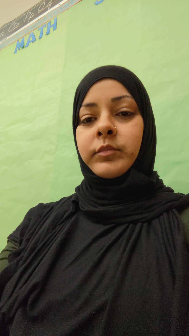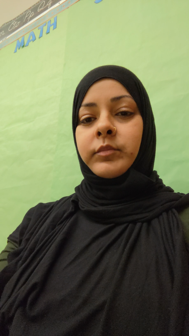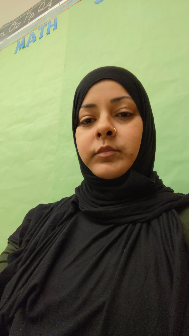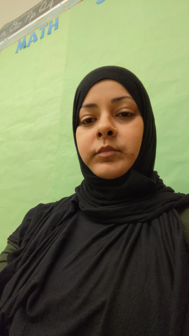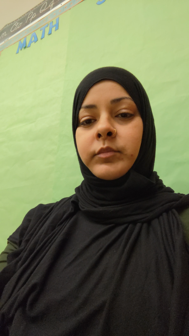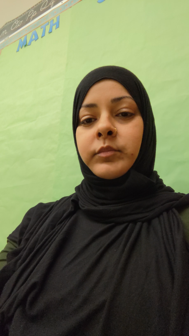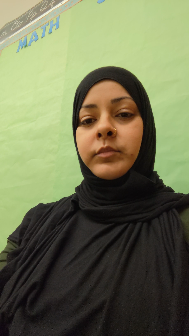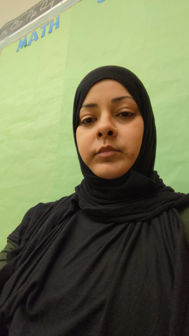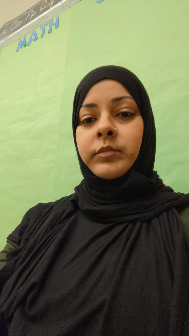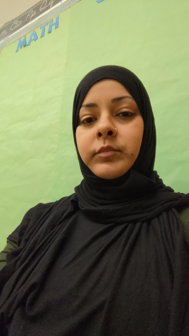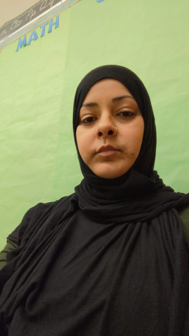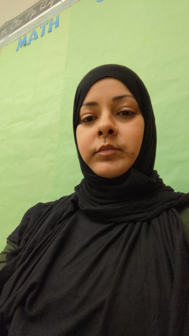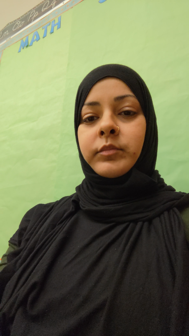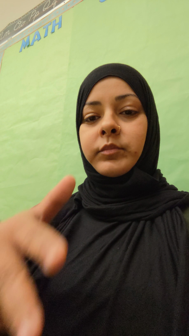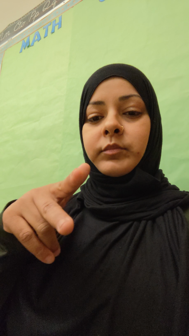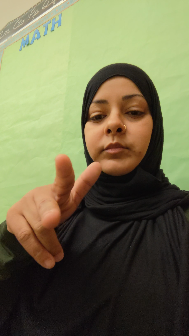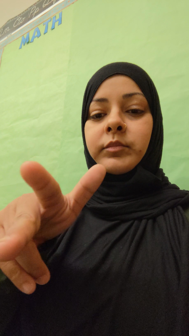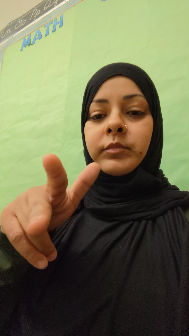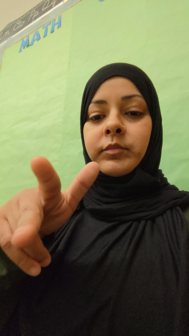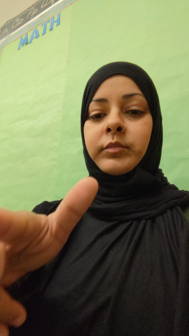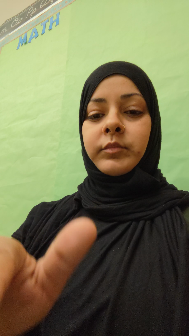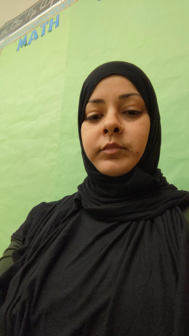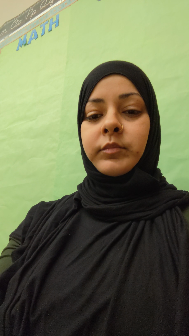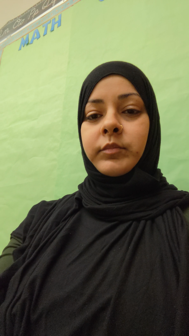garage